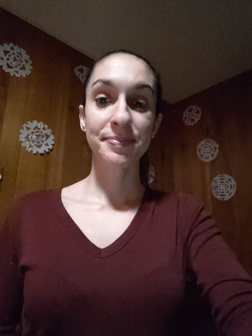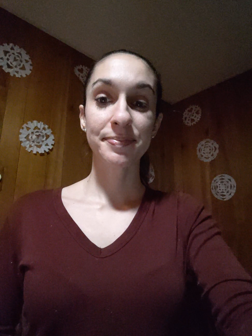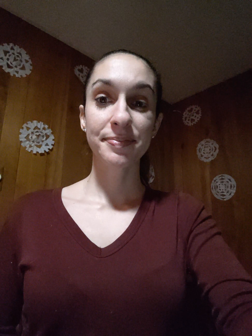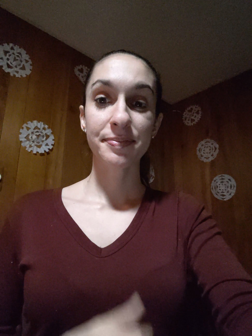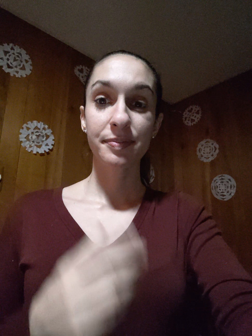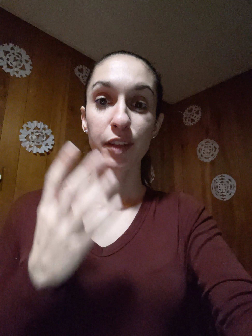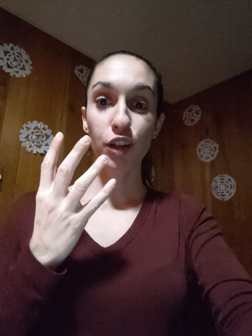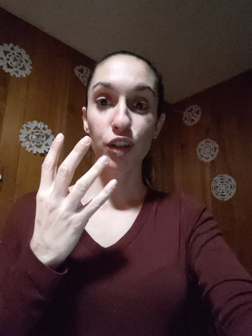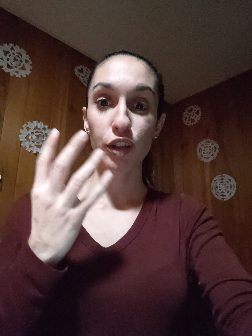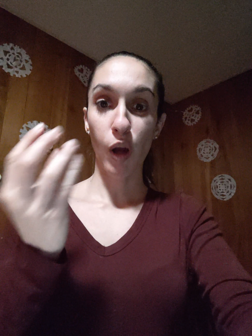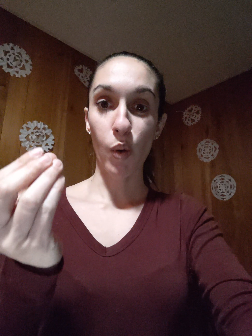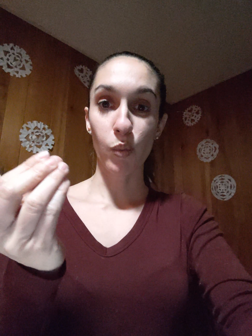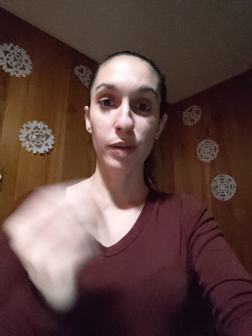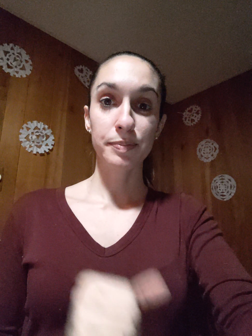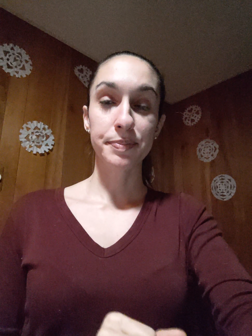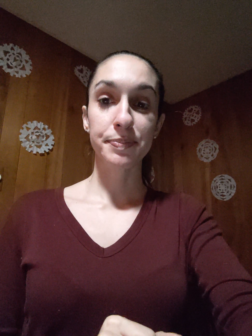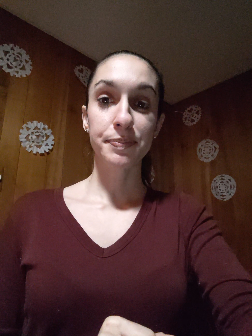go